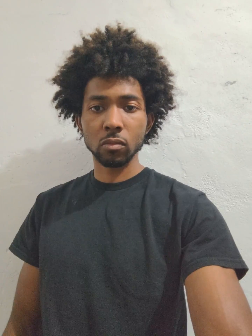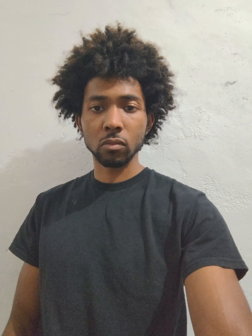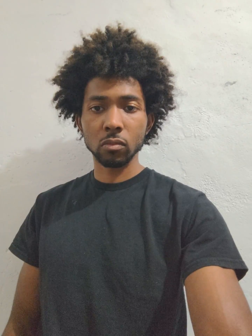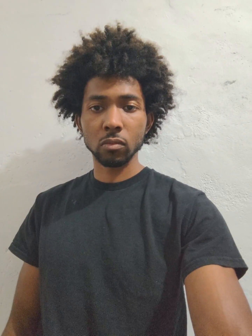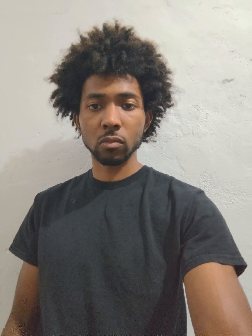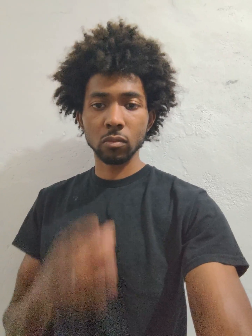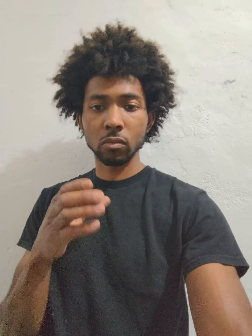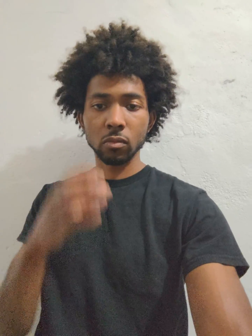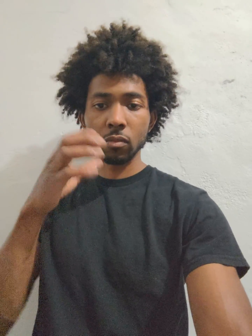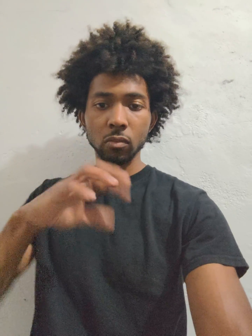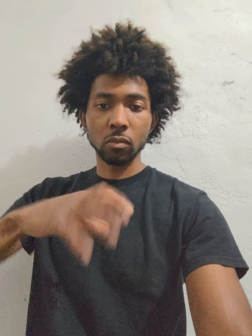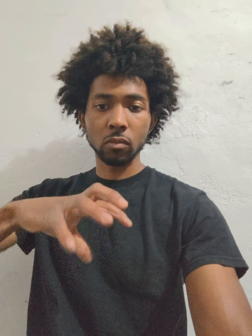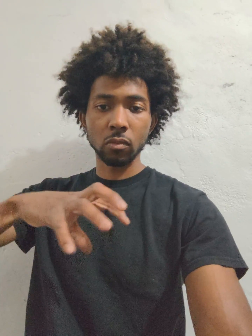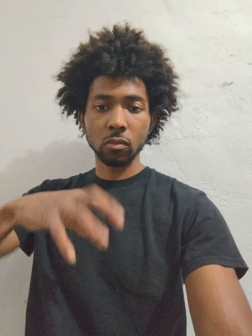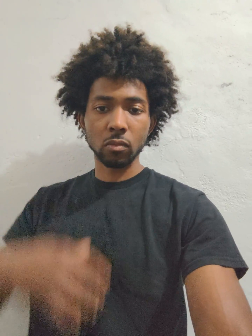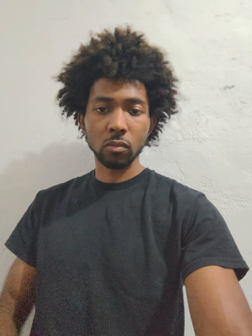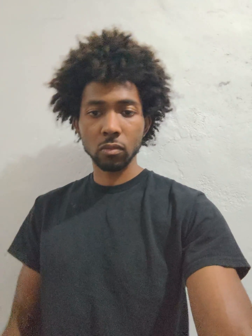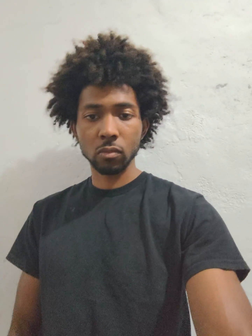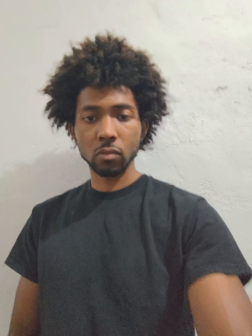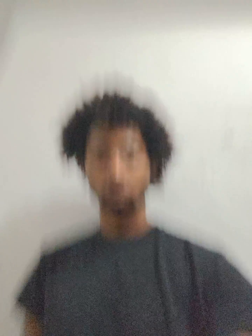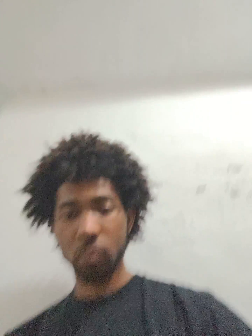jar